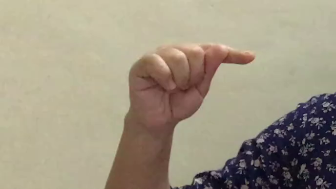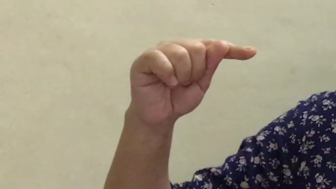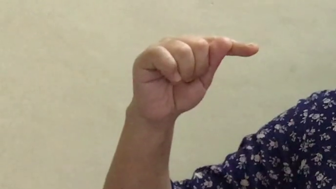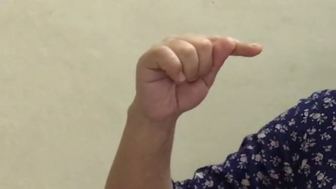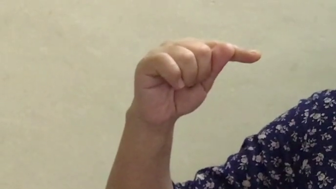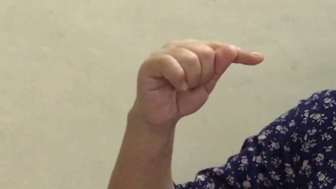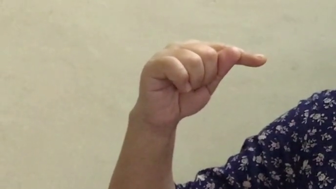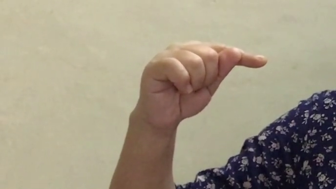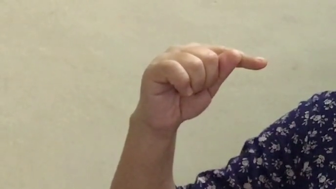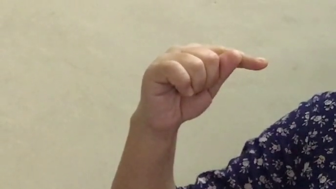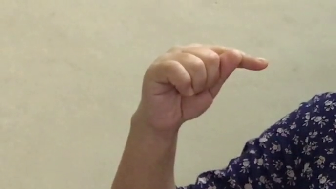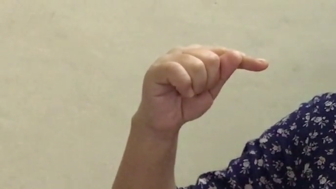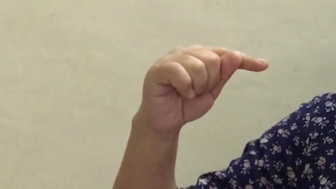क